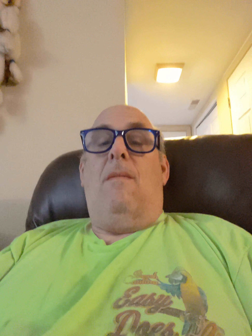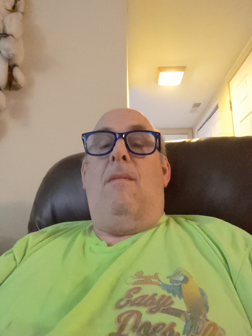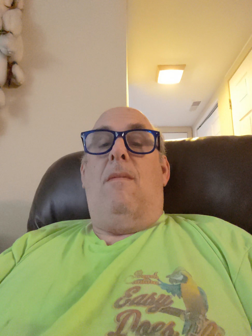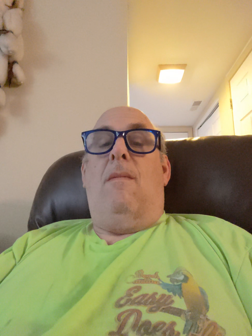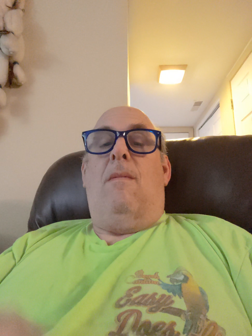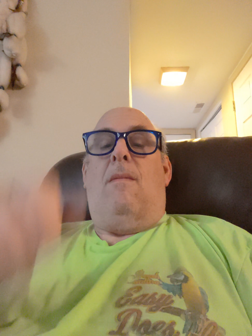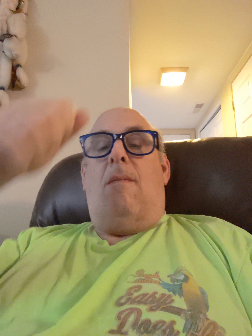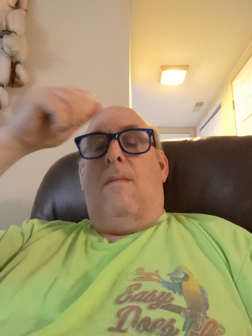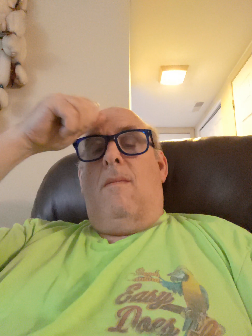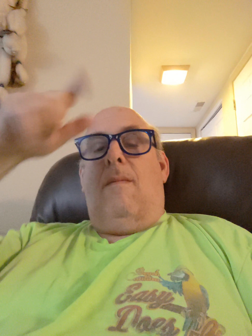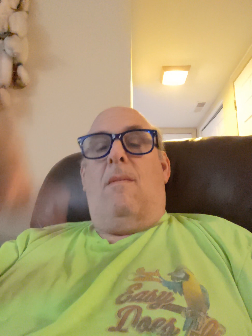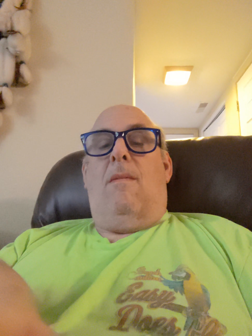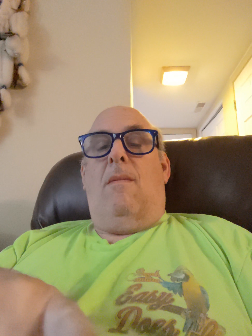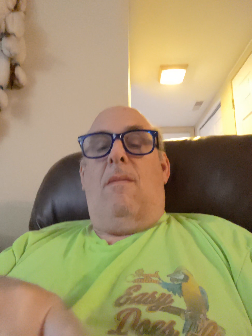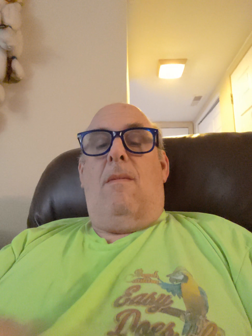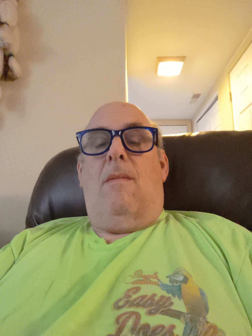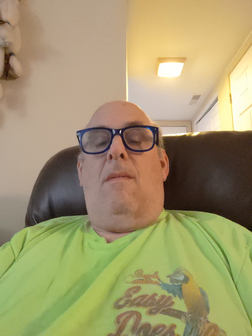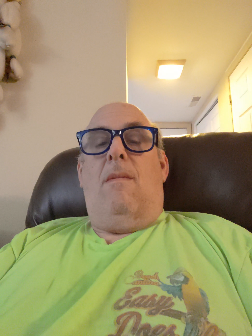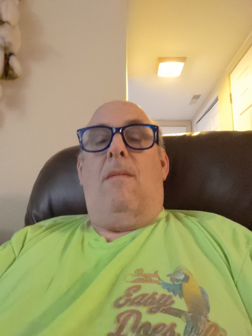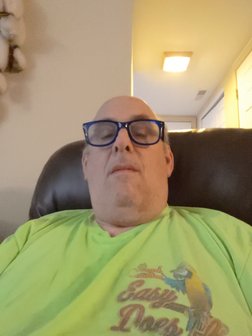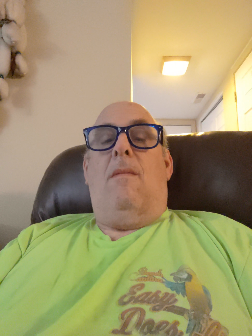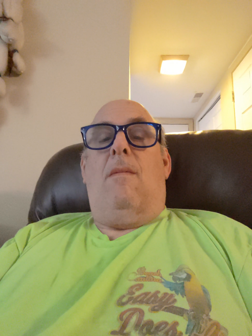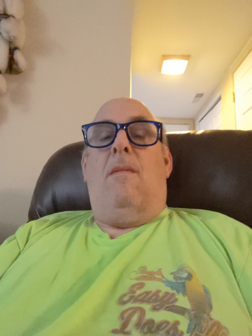brother